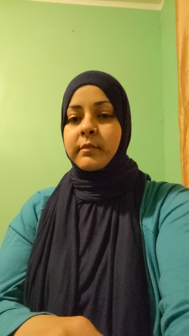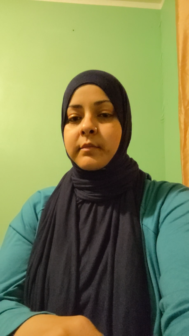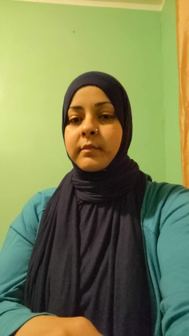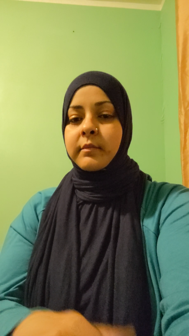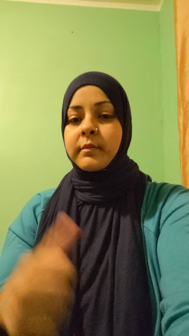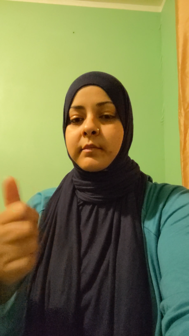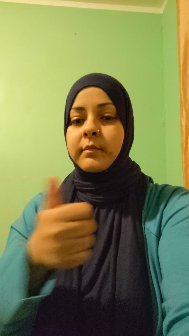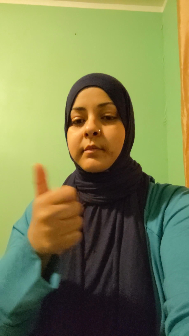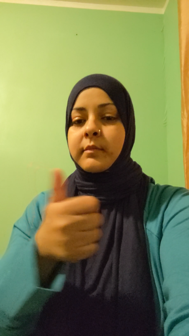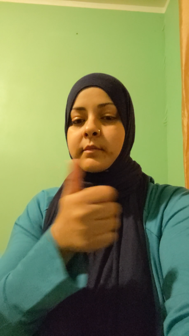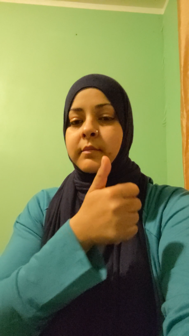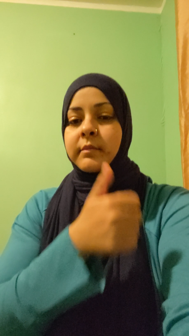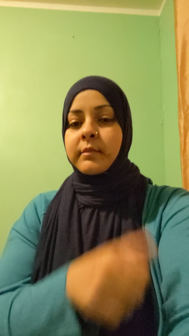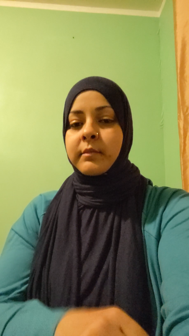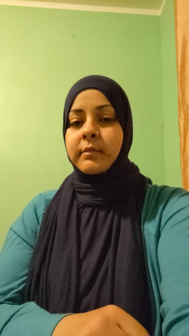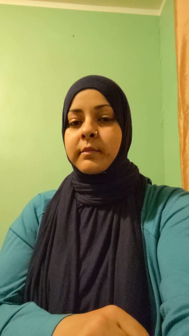chase